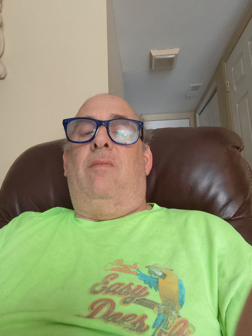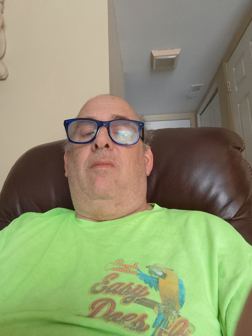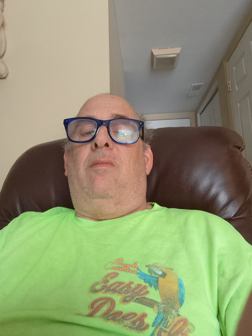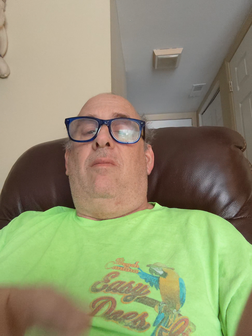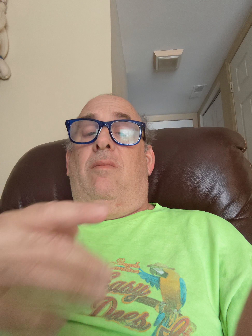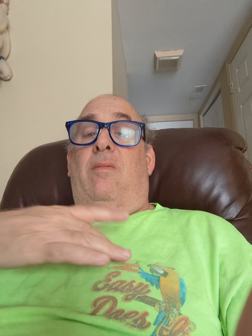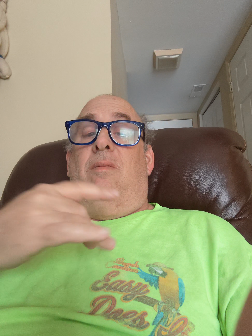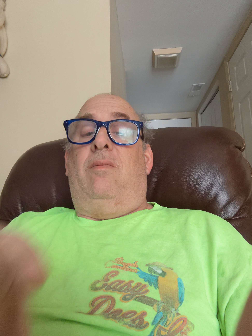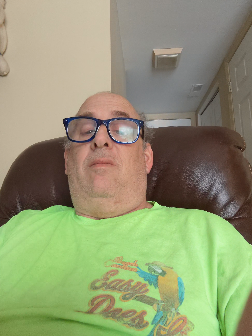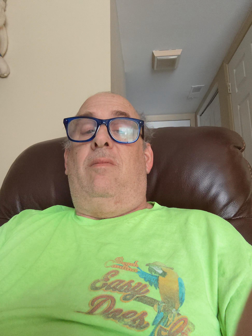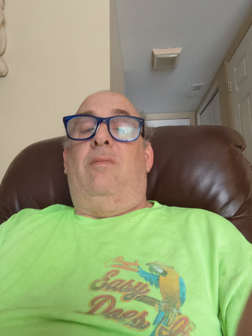like